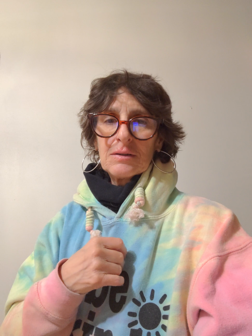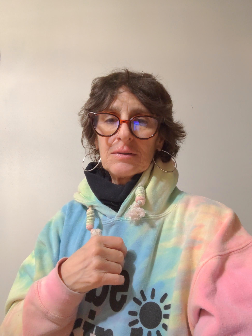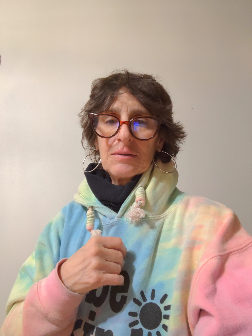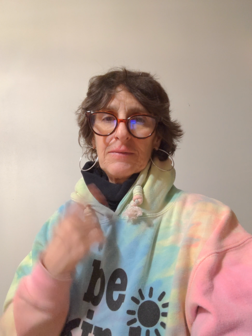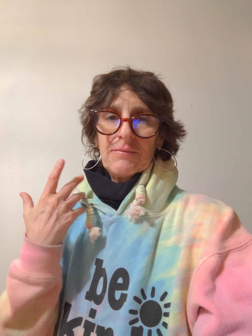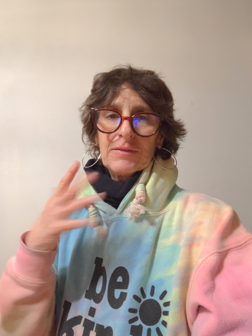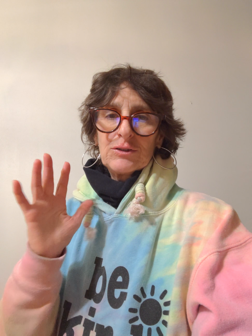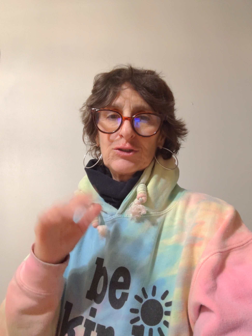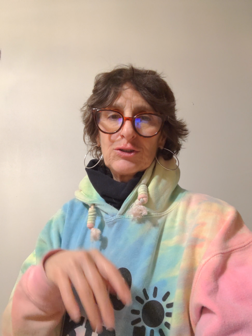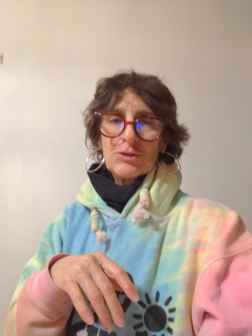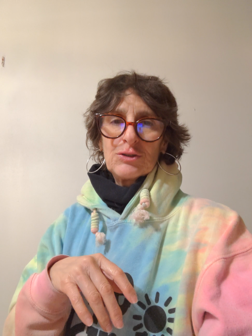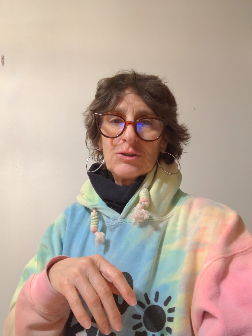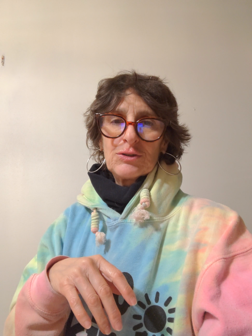finish